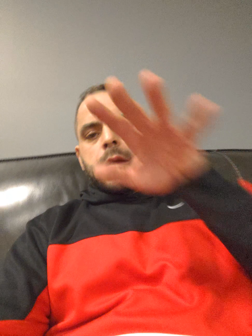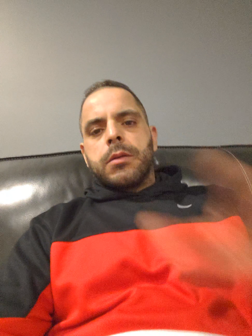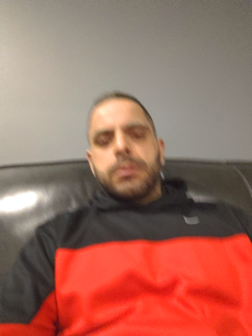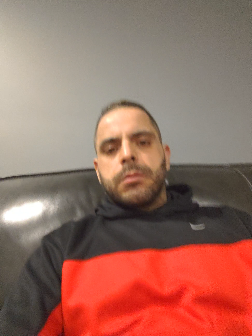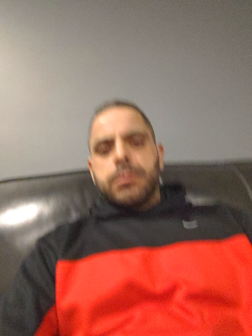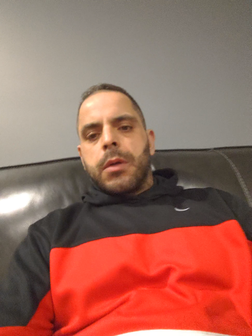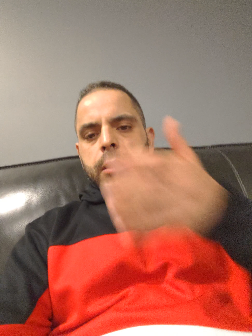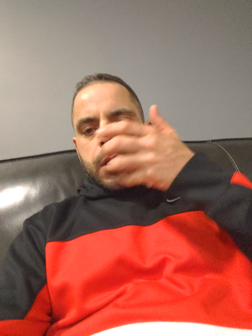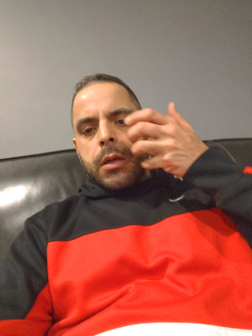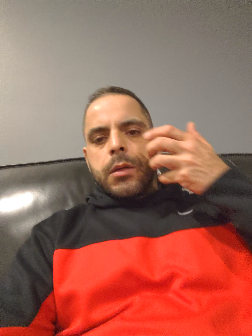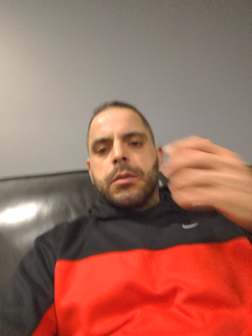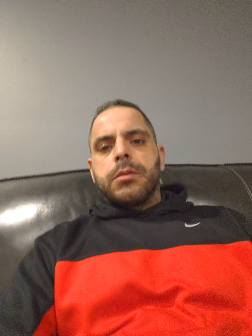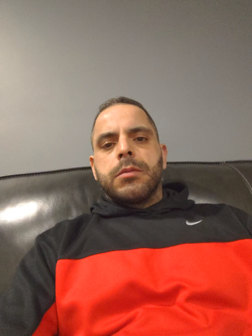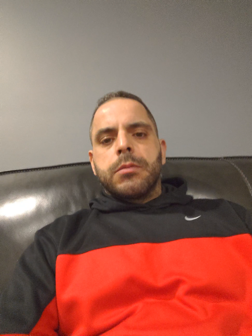tiger